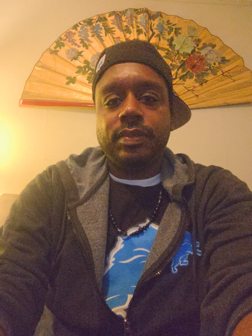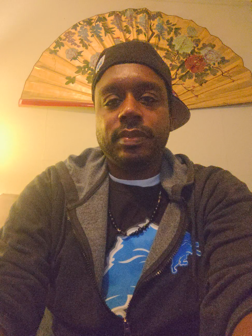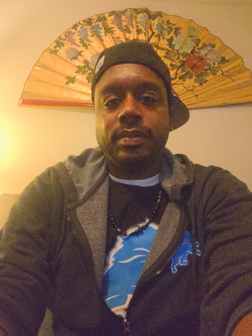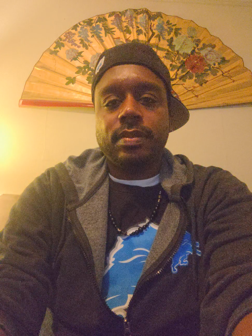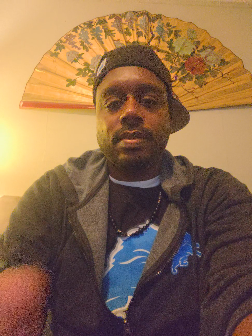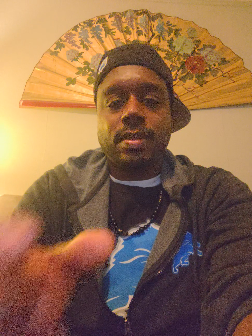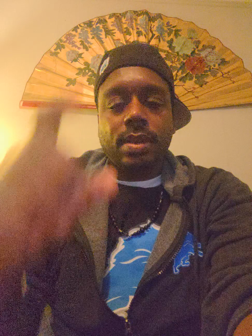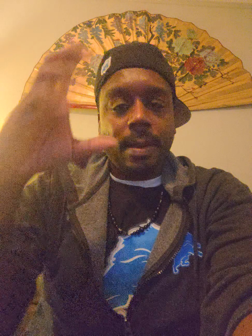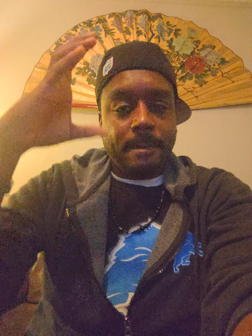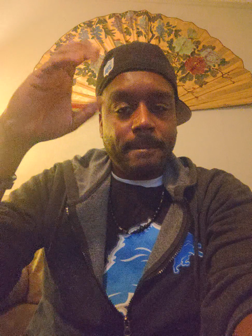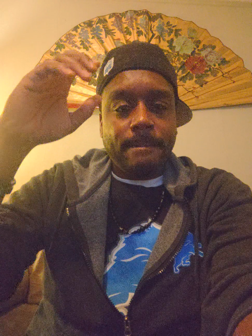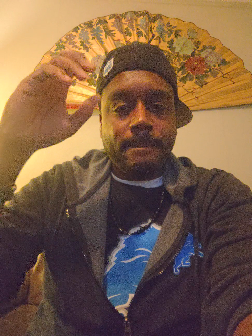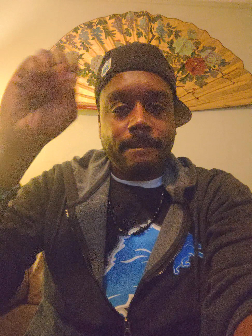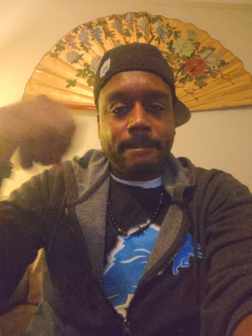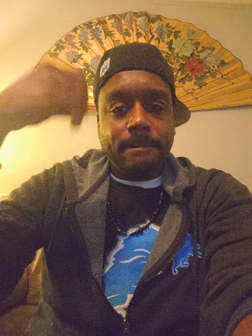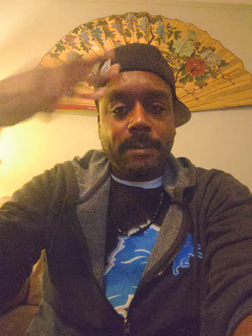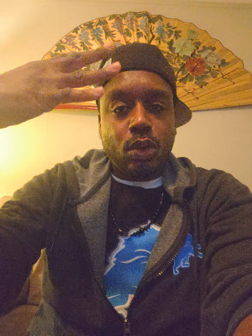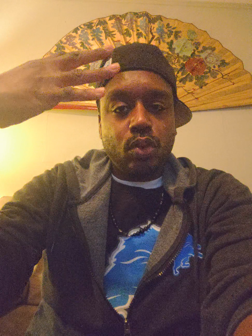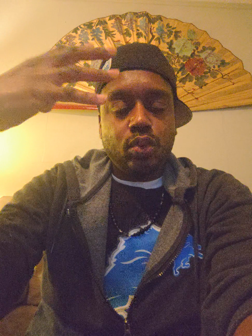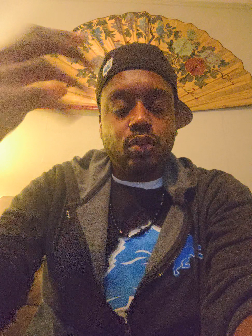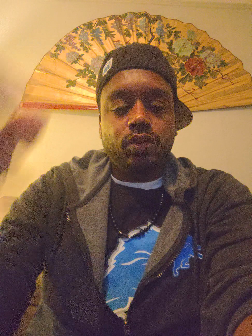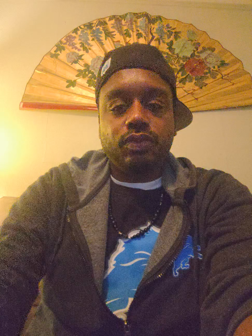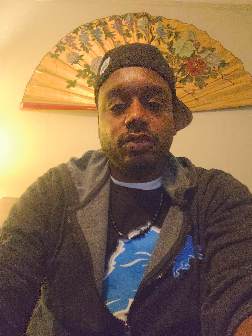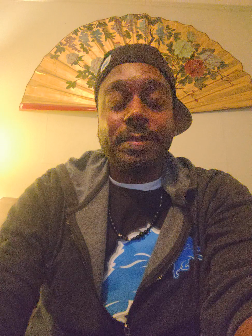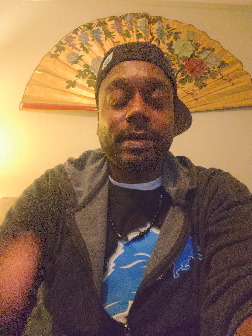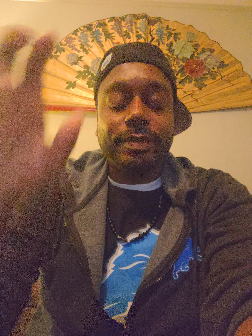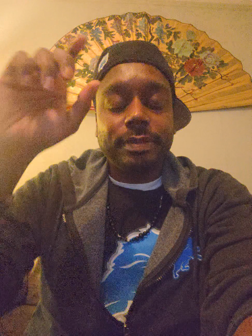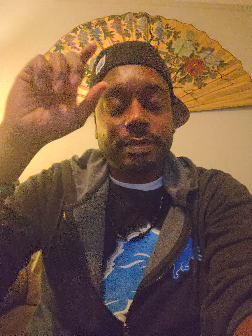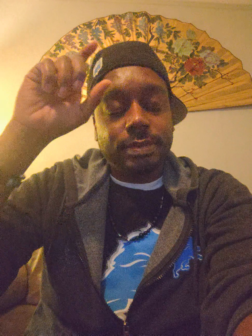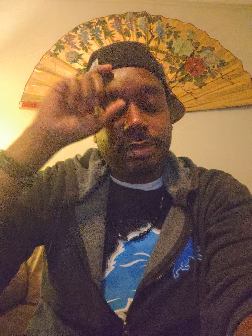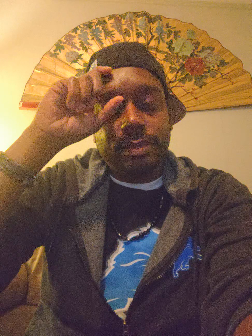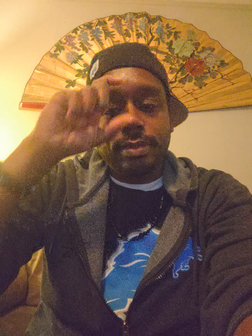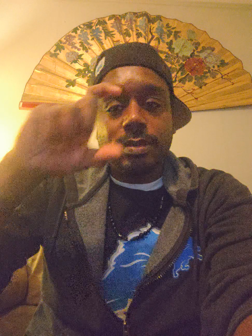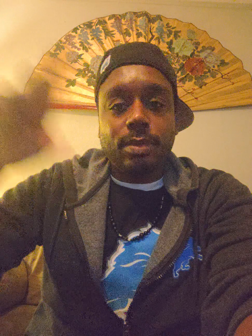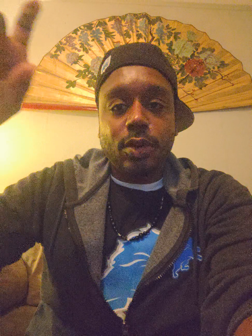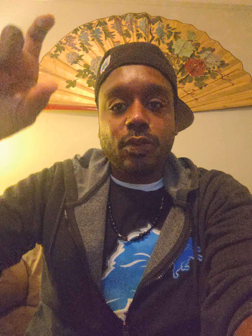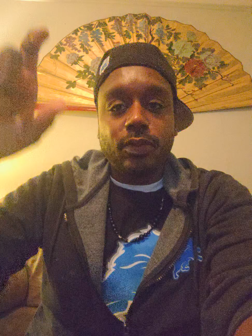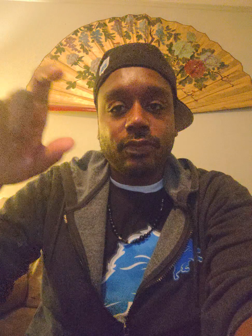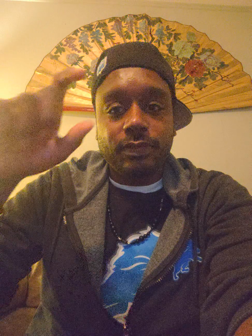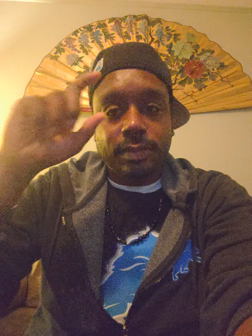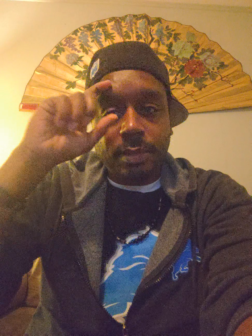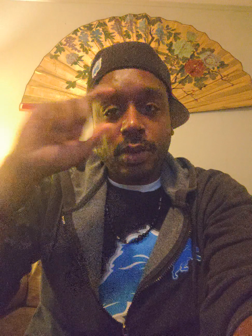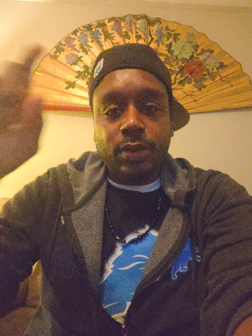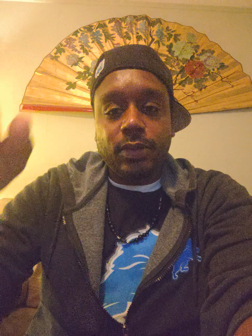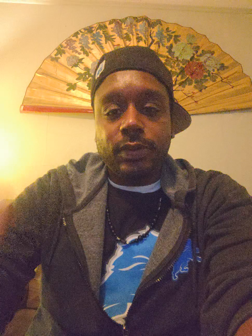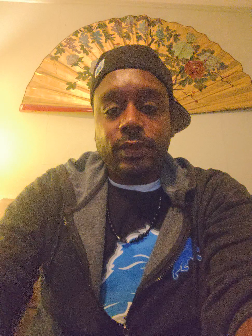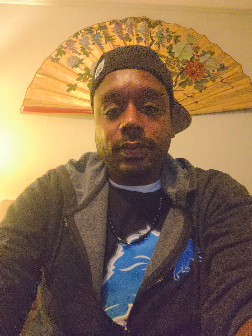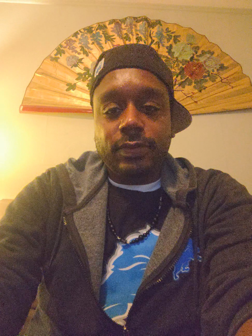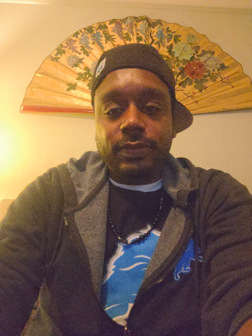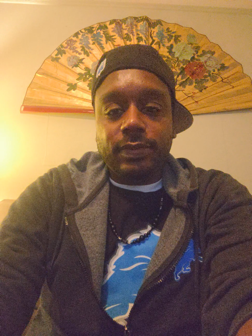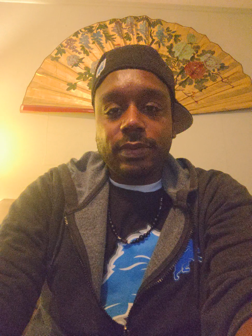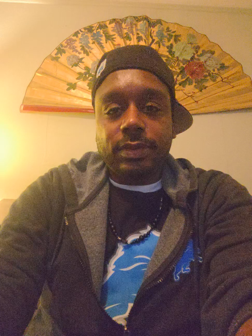moon